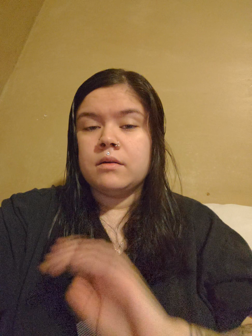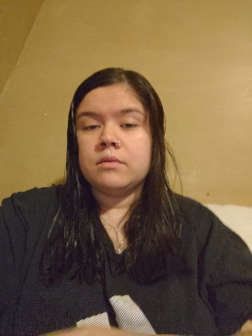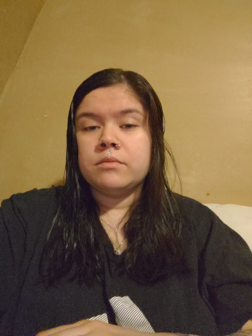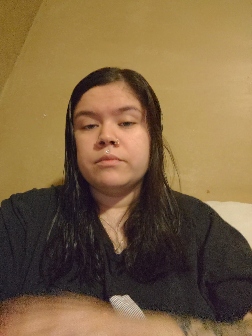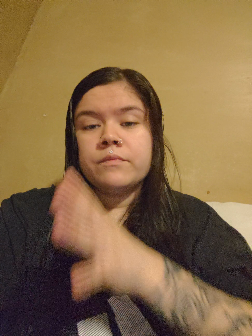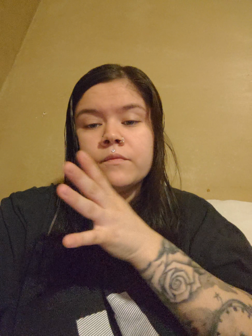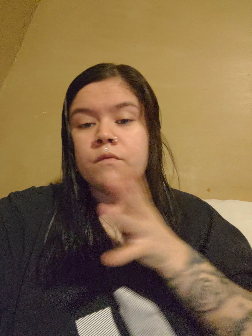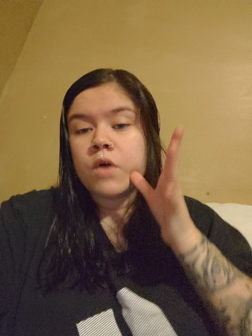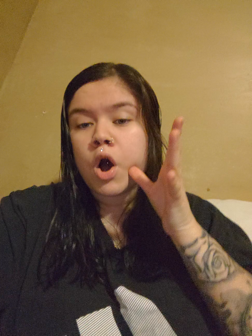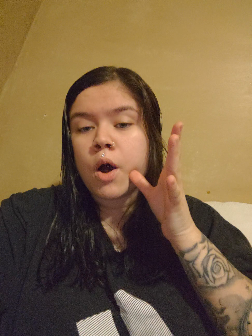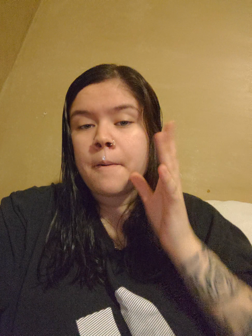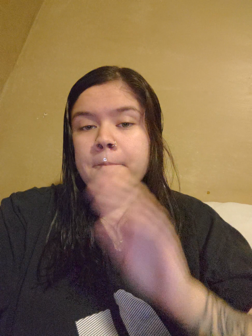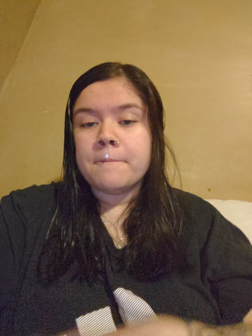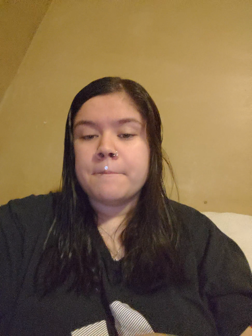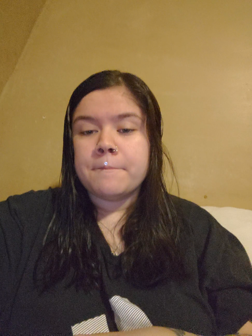farm